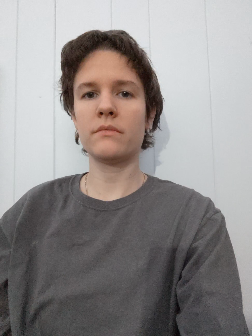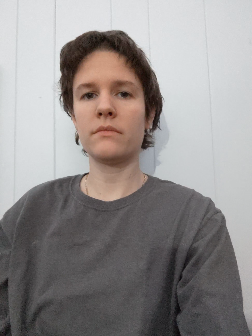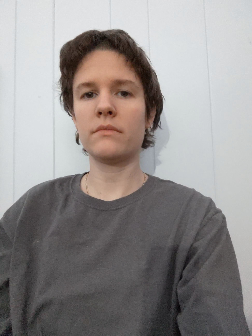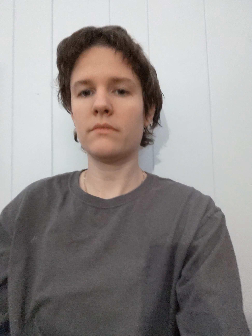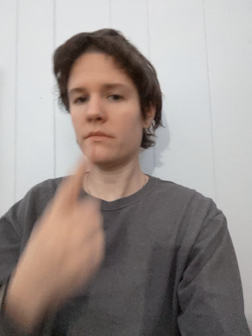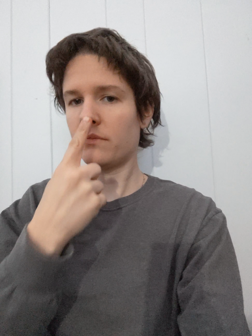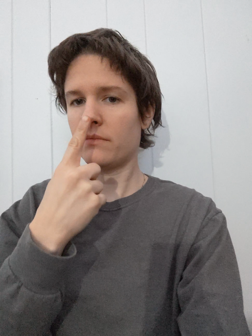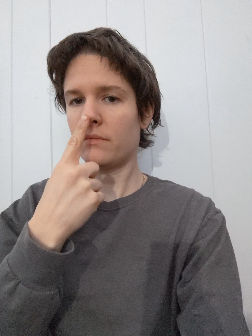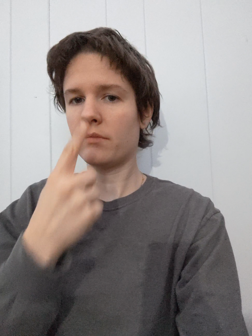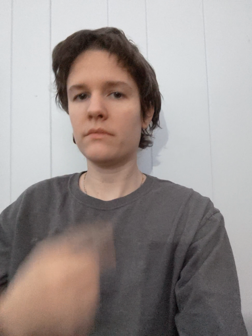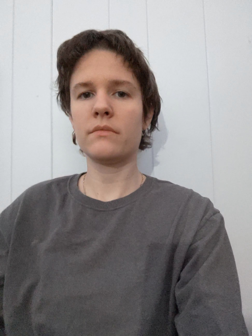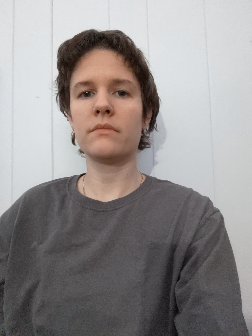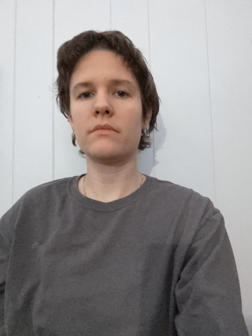nose